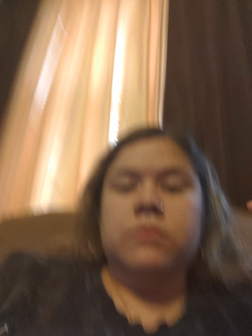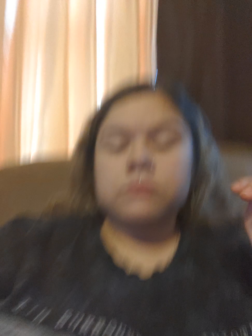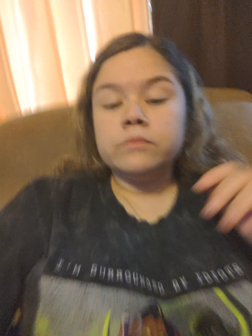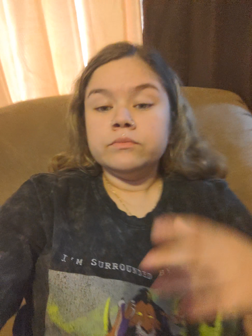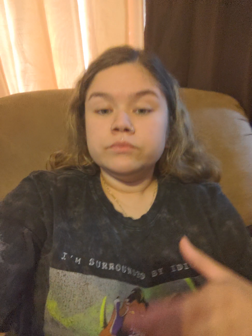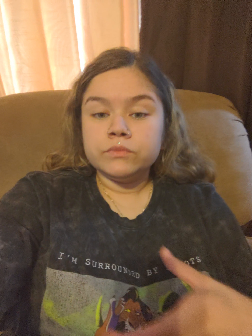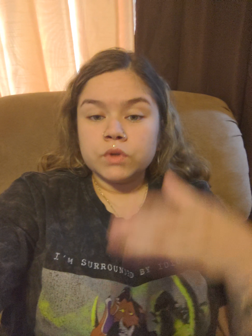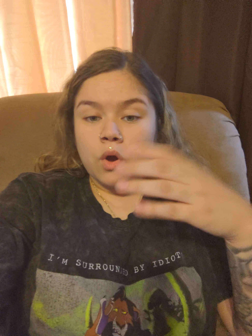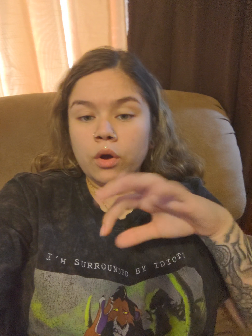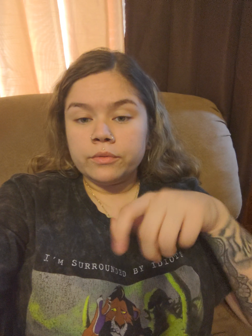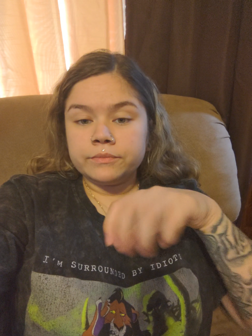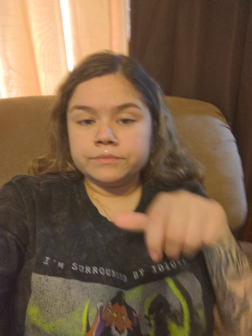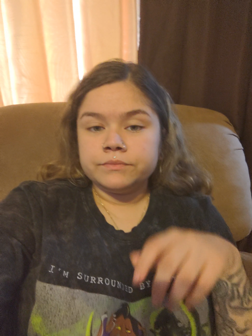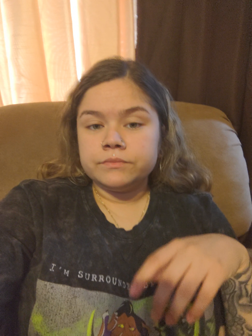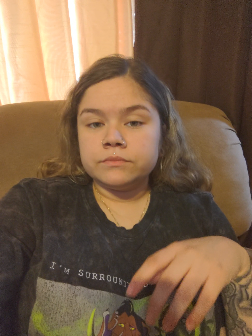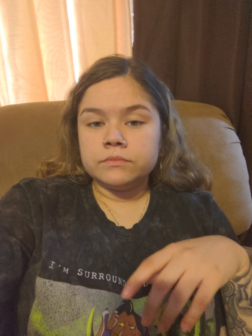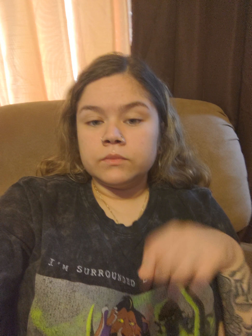jar